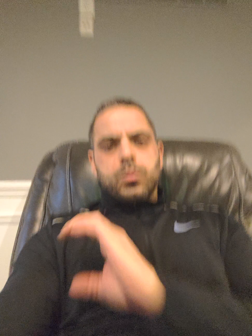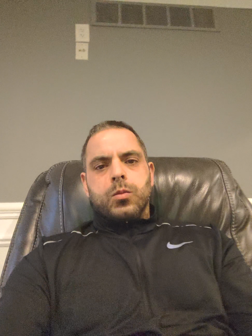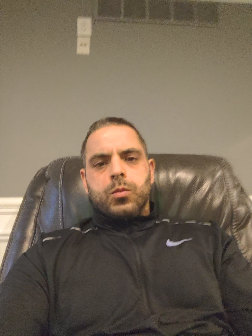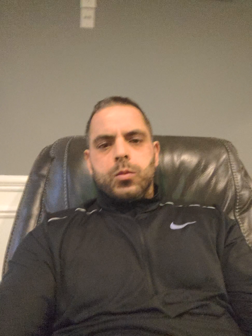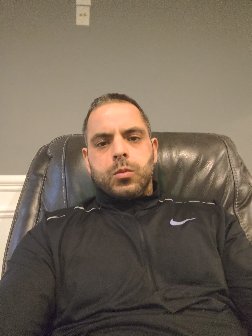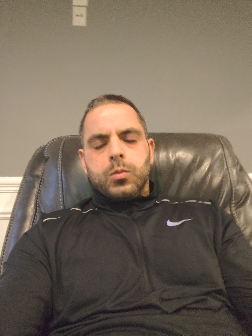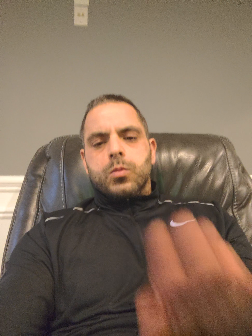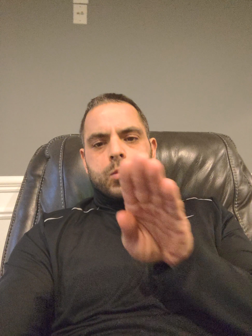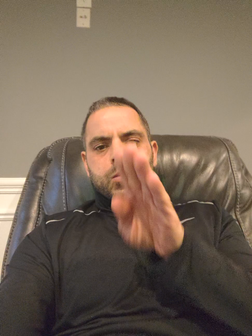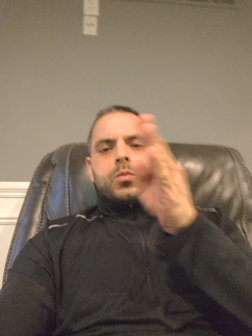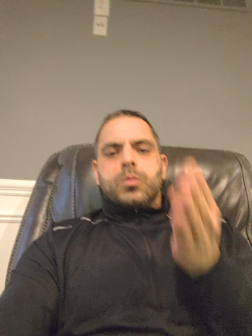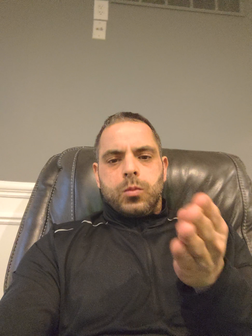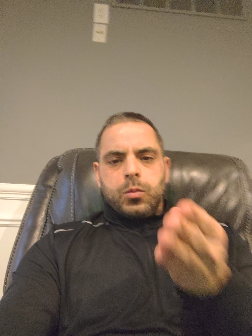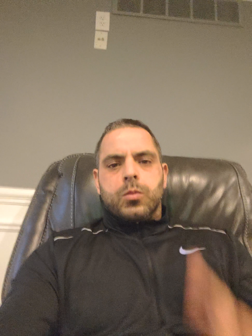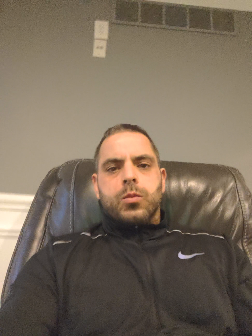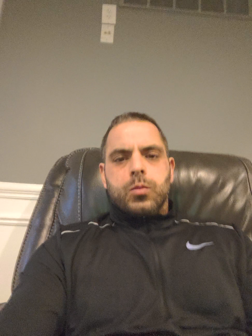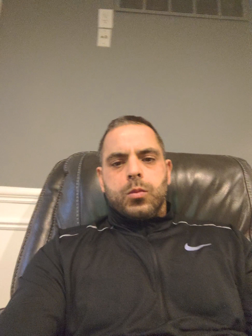open